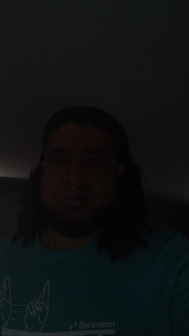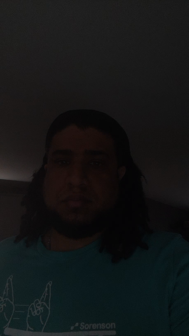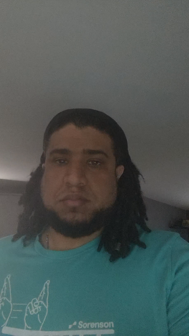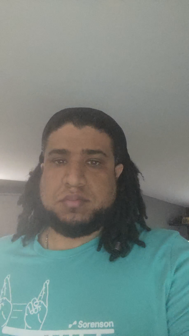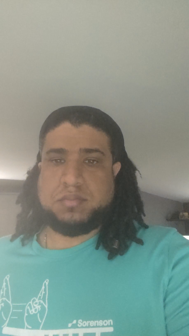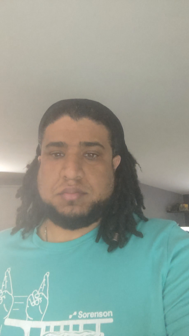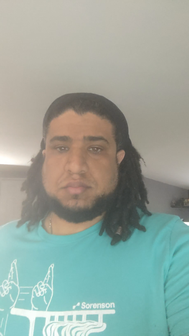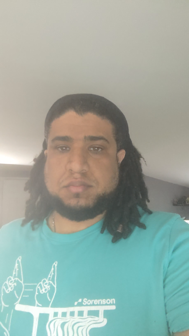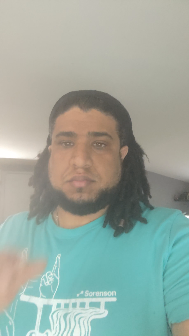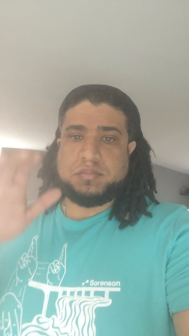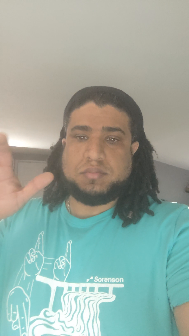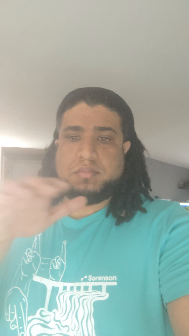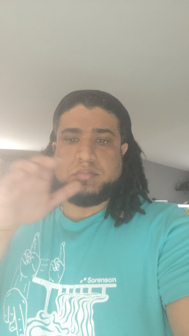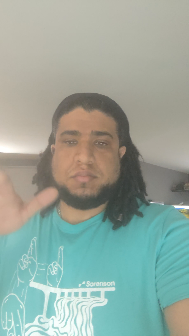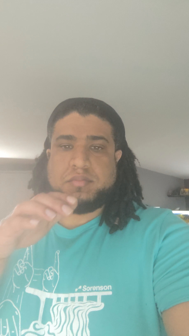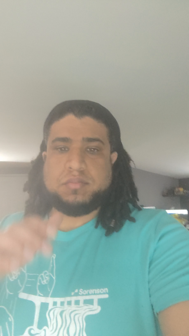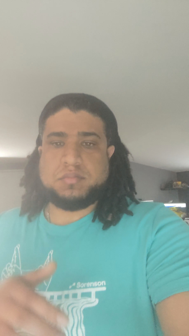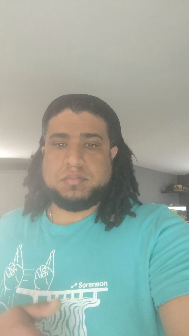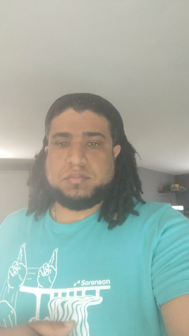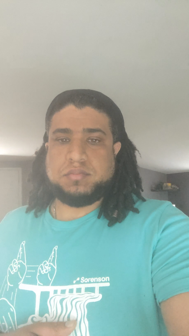does